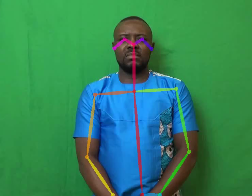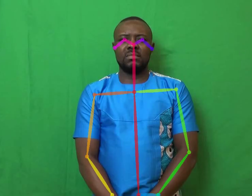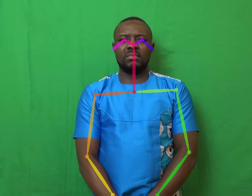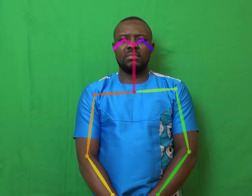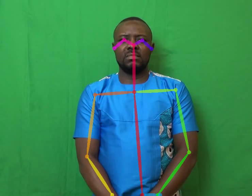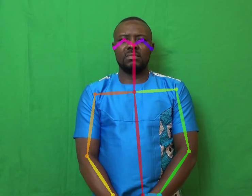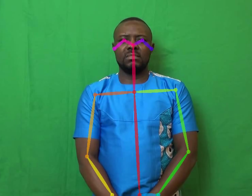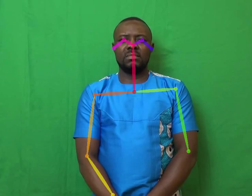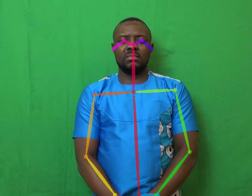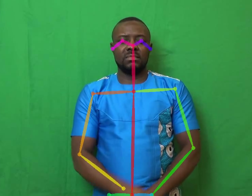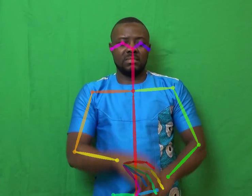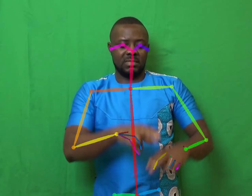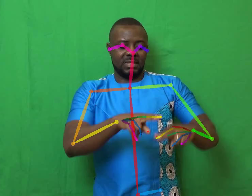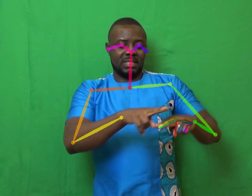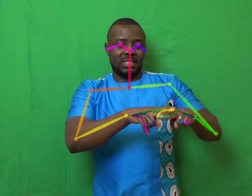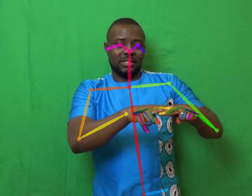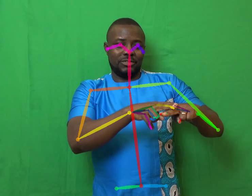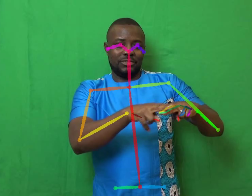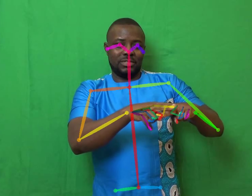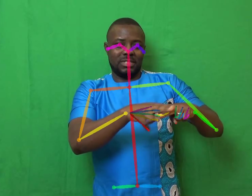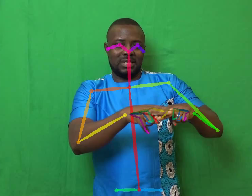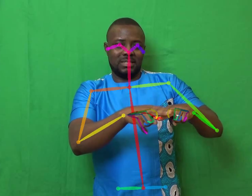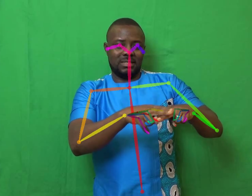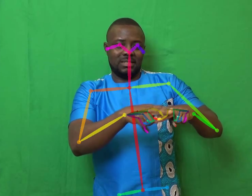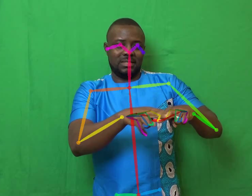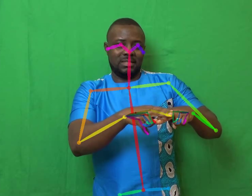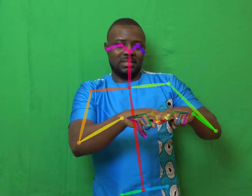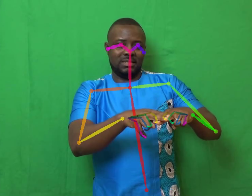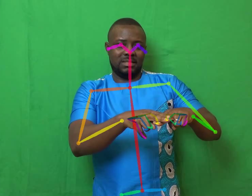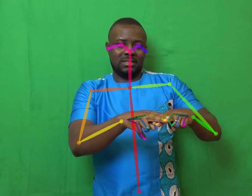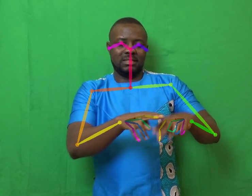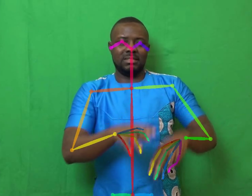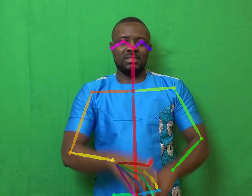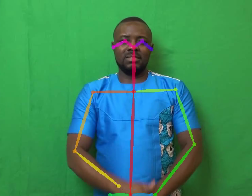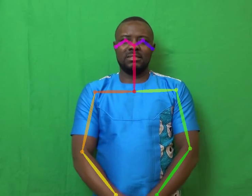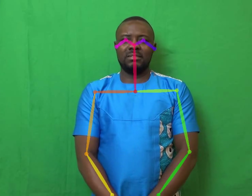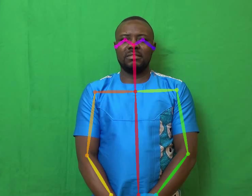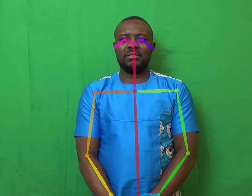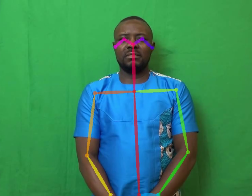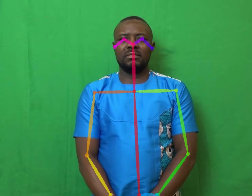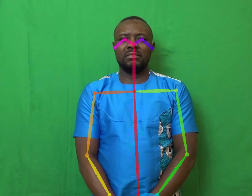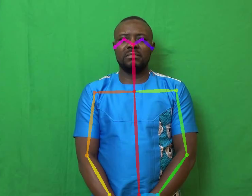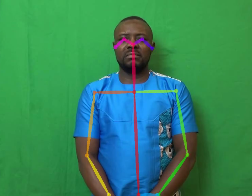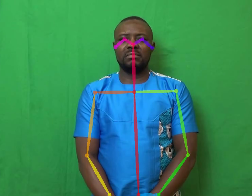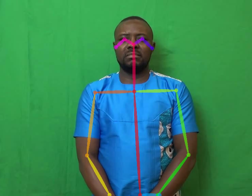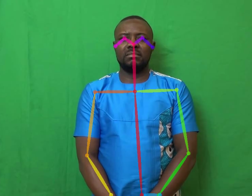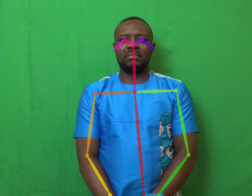train